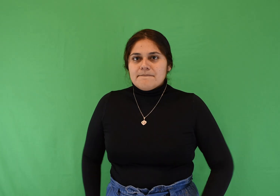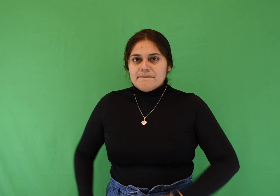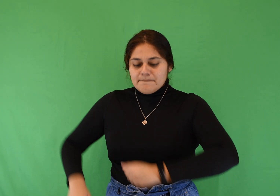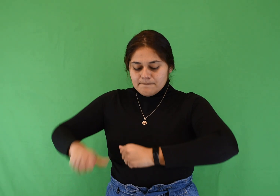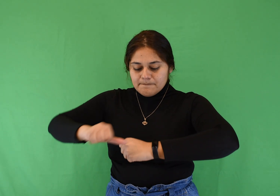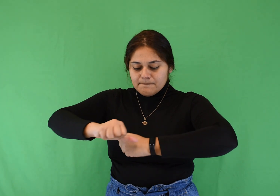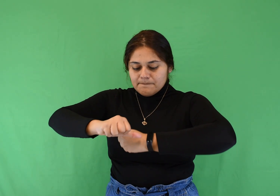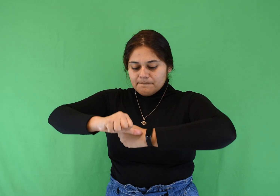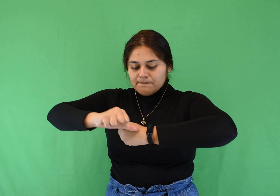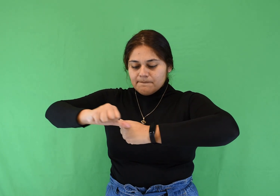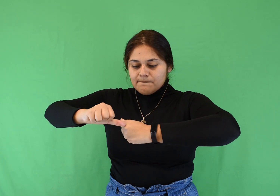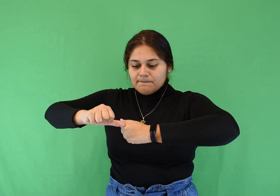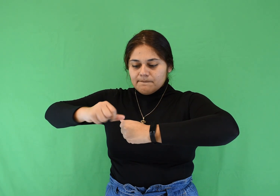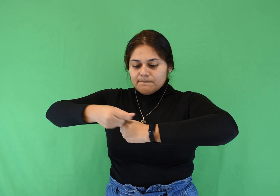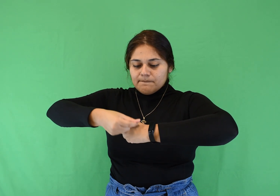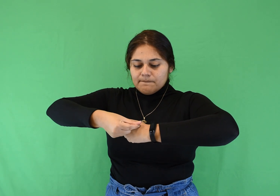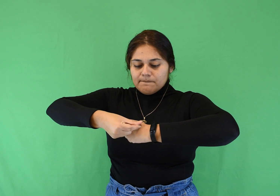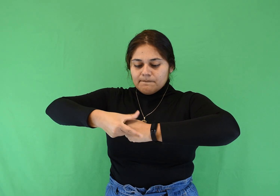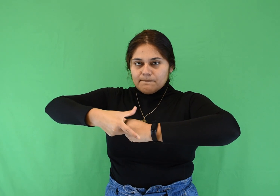cortar abrir